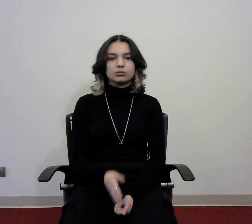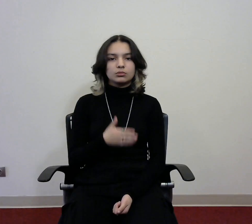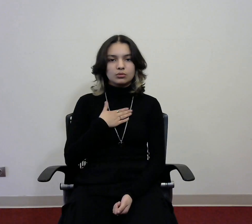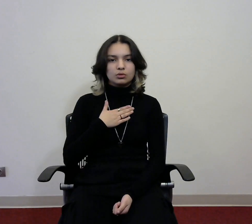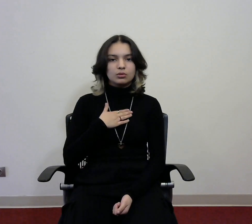mən